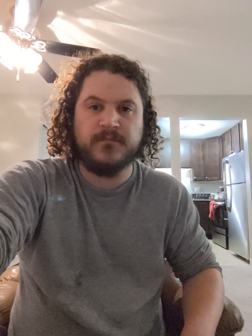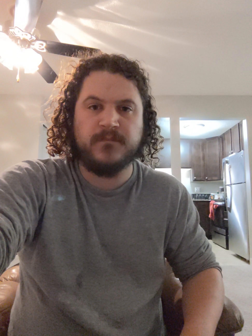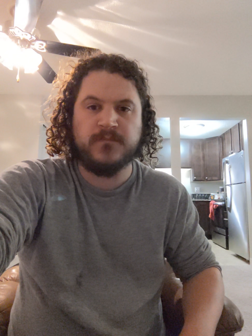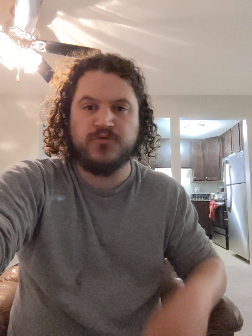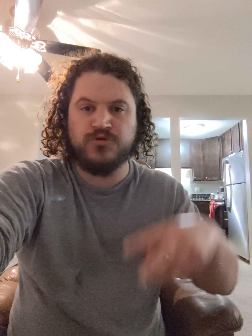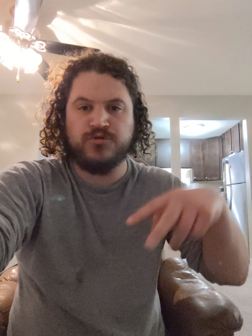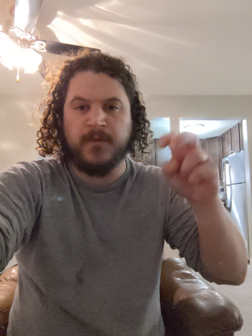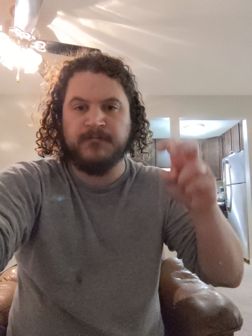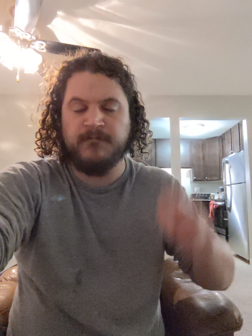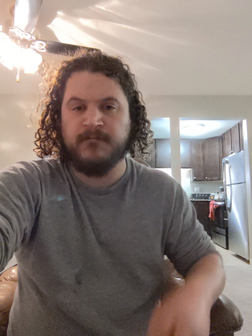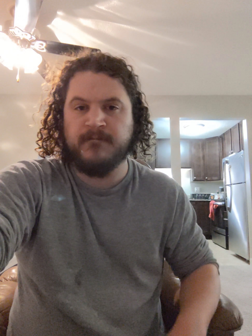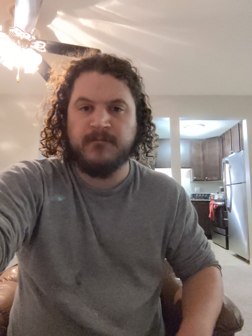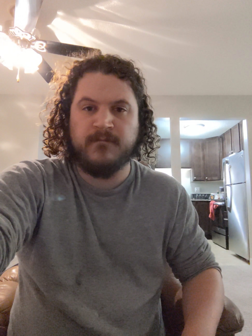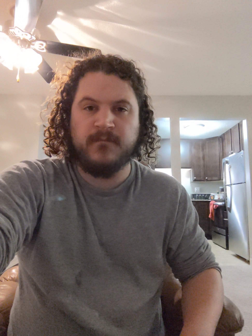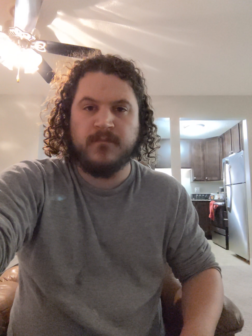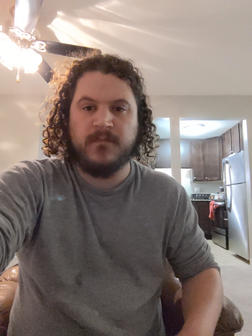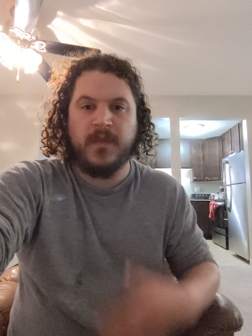jump